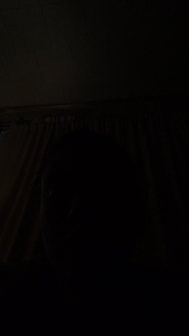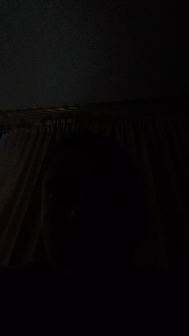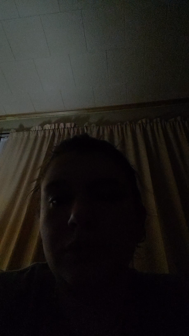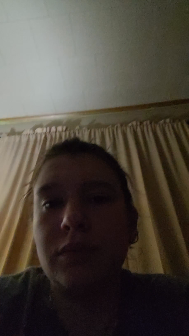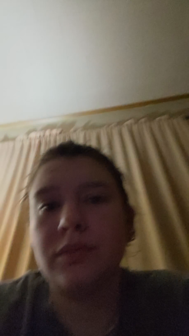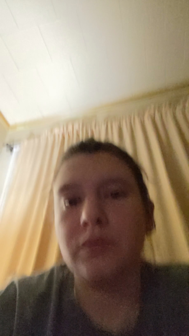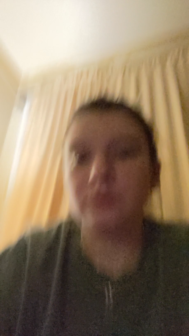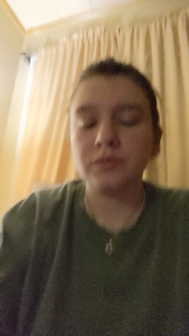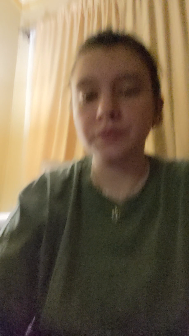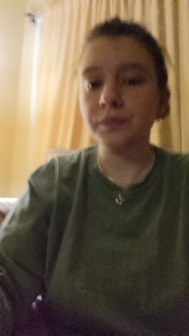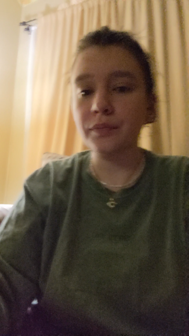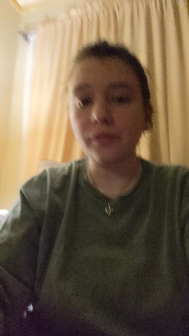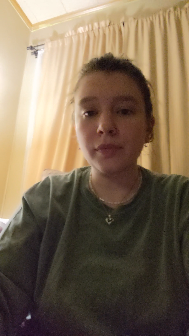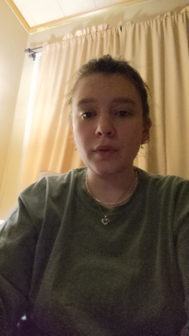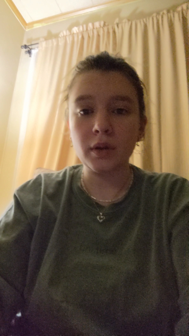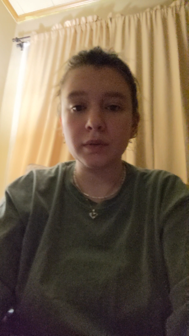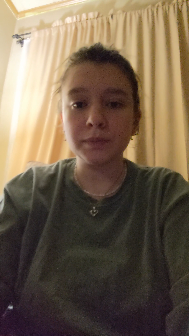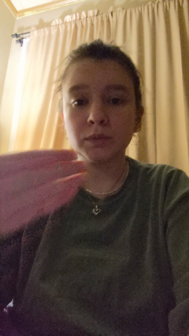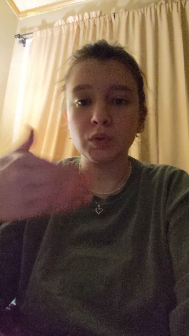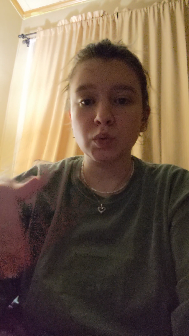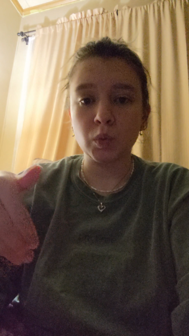shorts